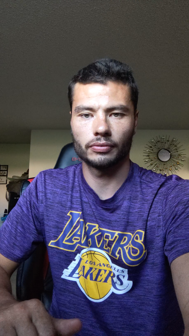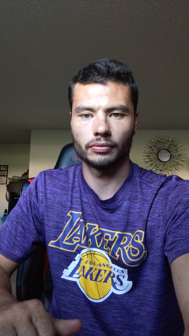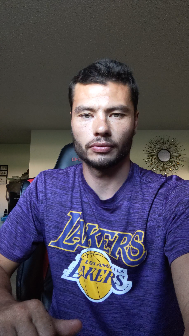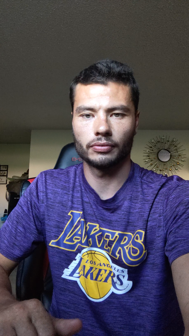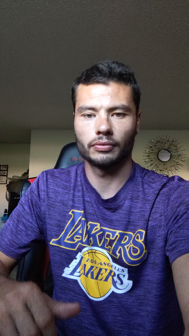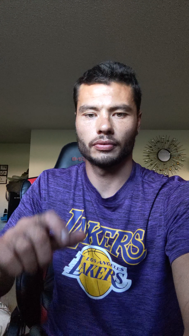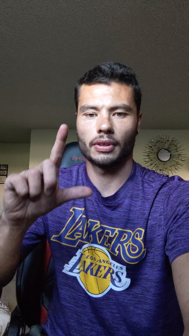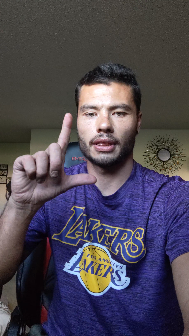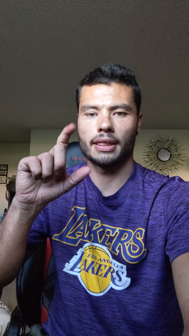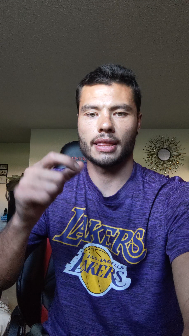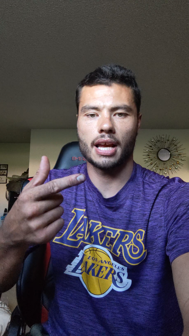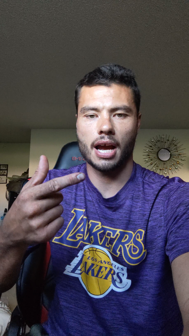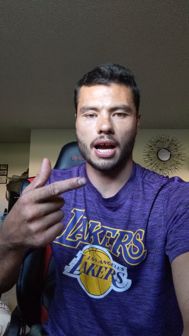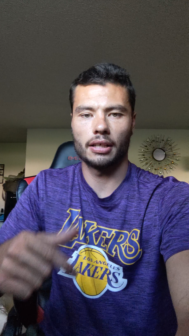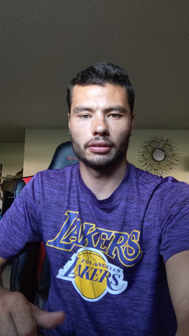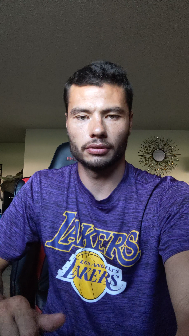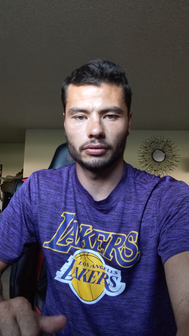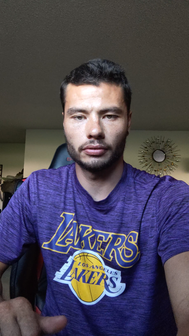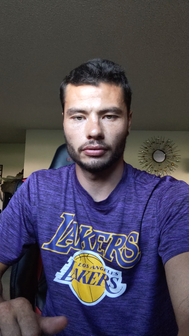leg